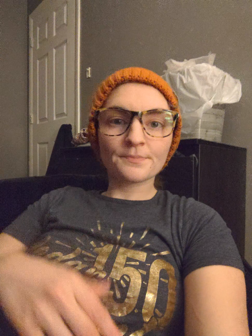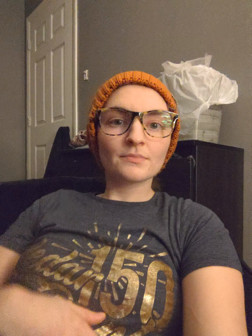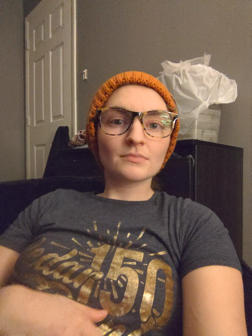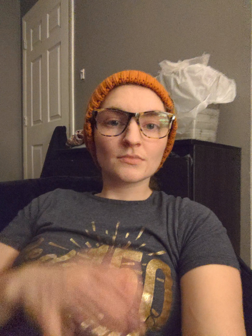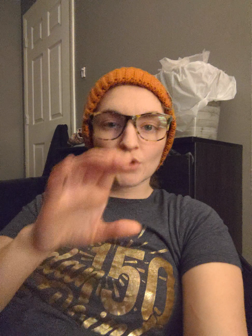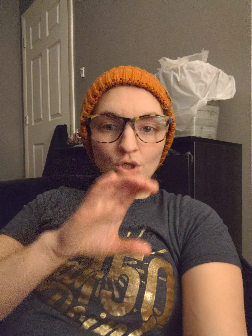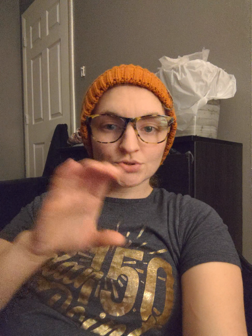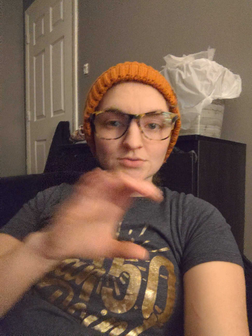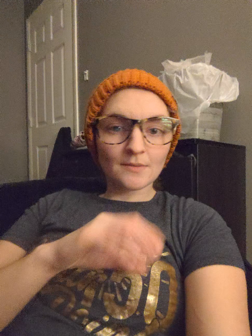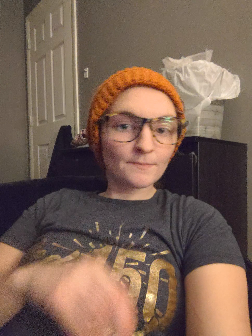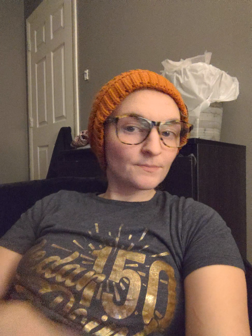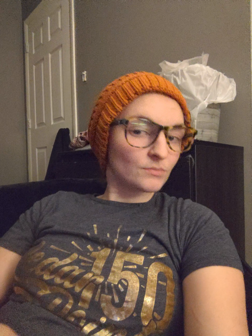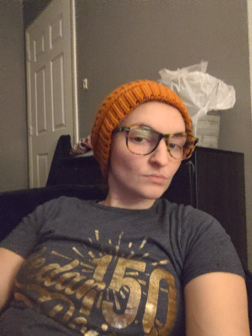chocolate